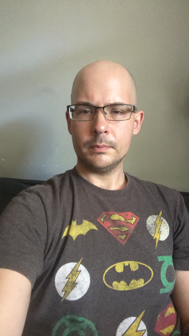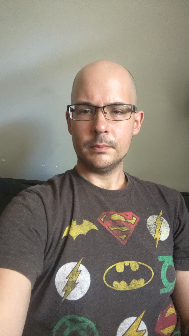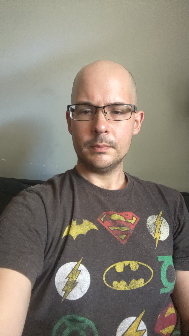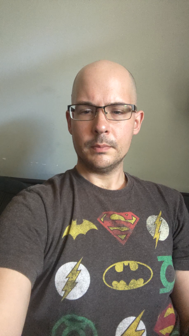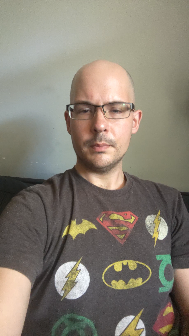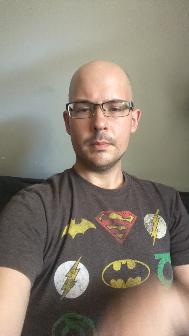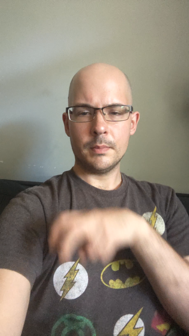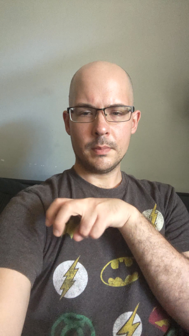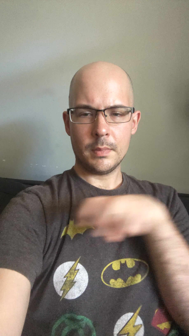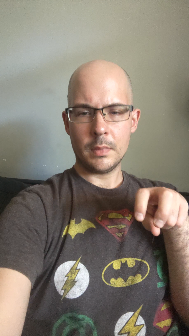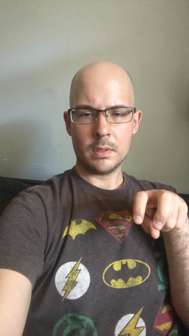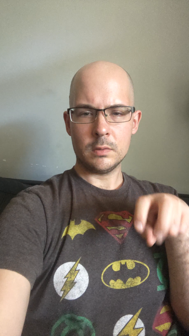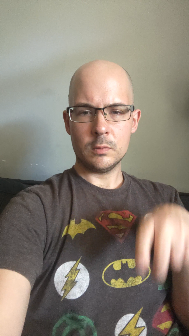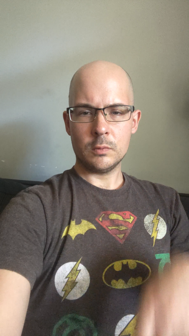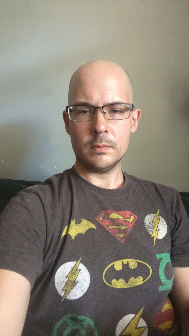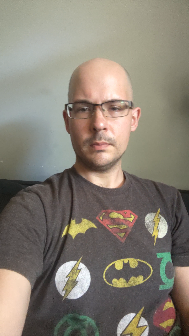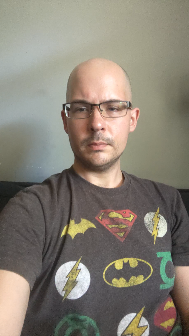bench